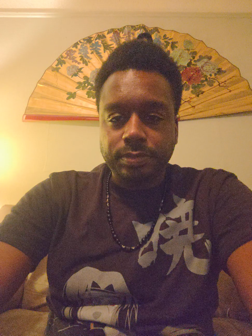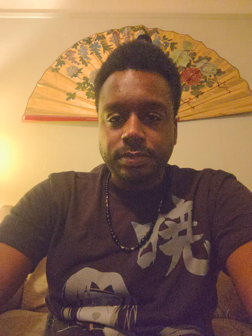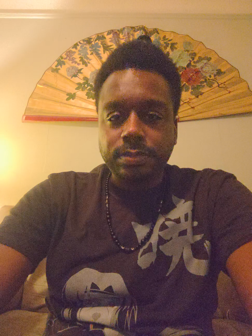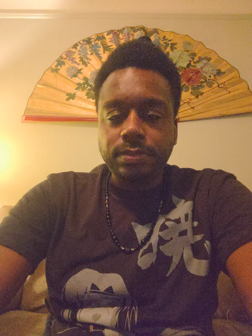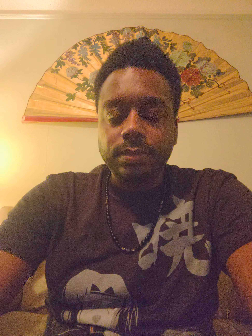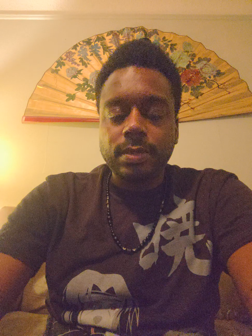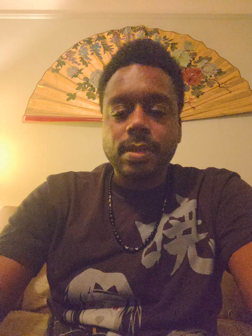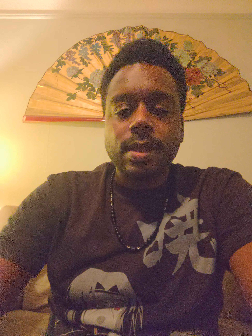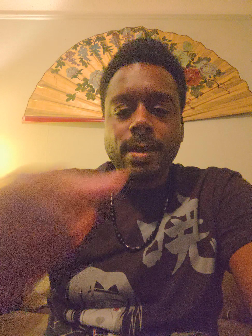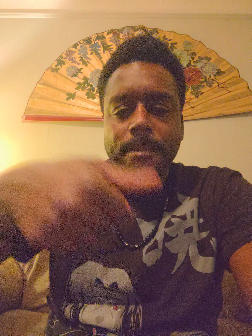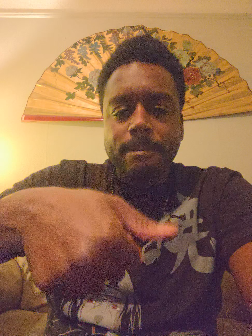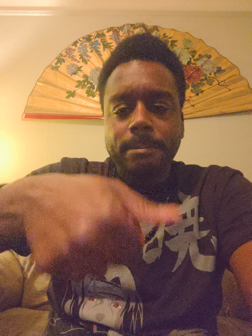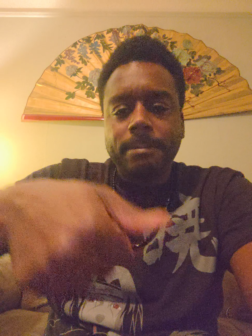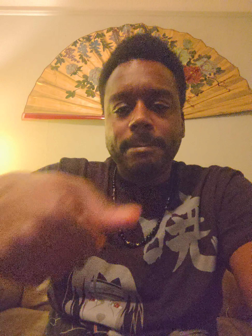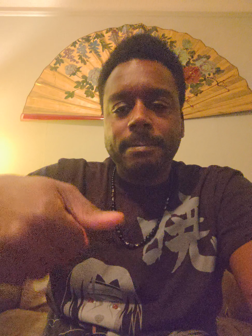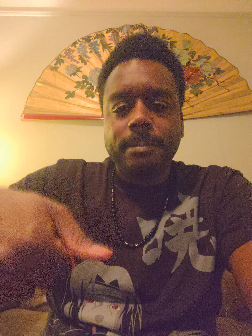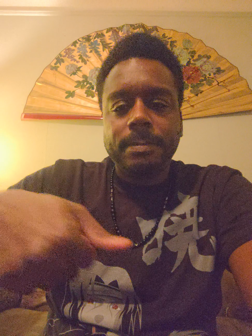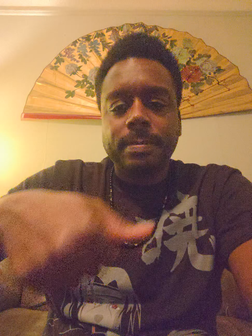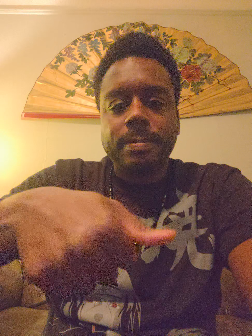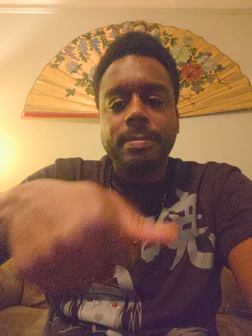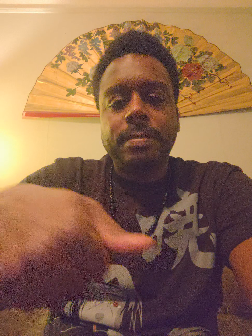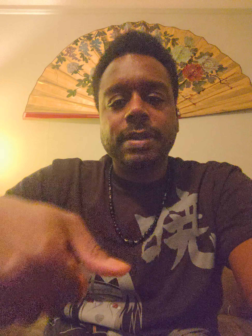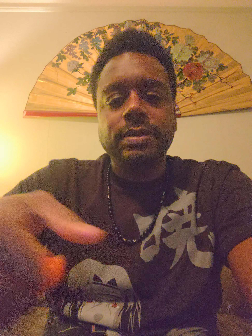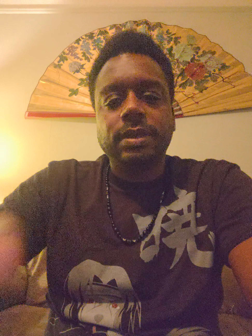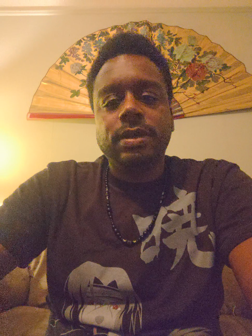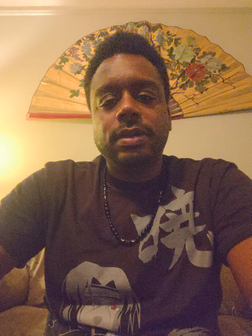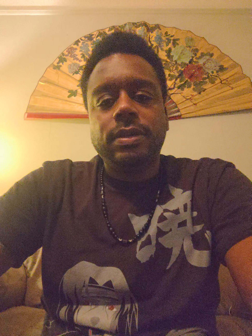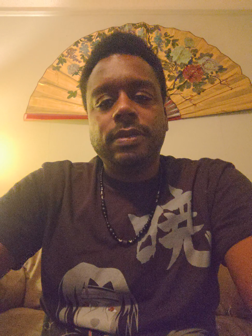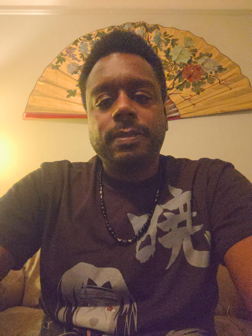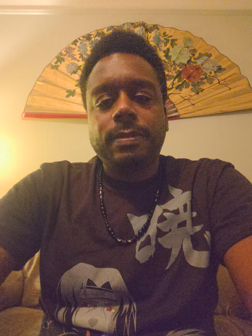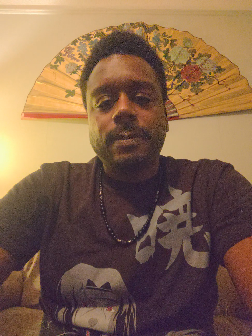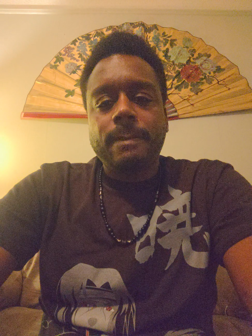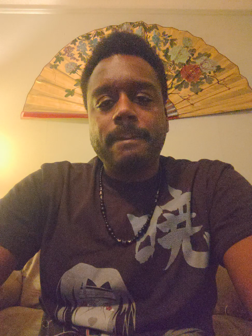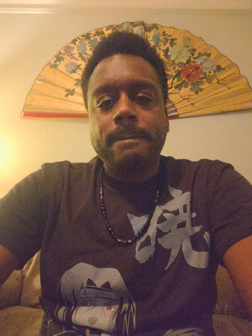puzzle